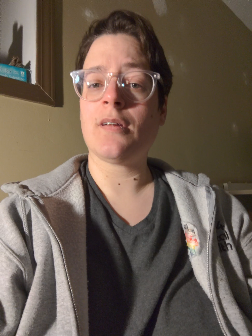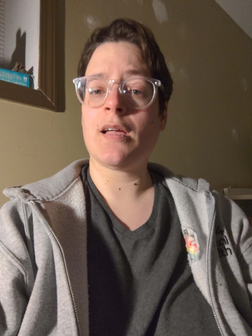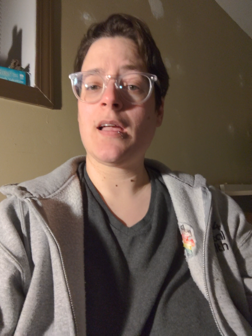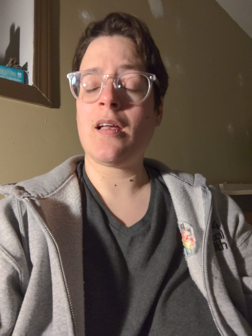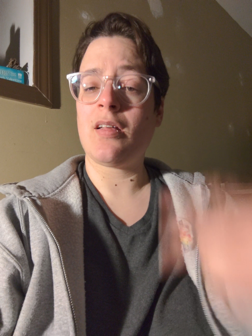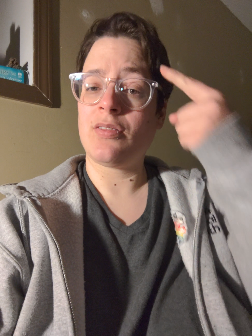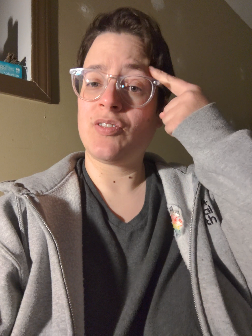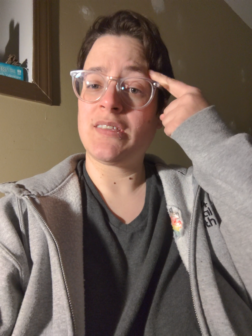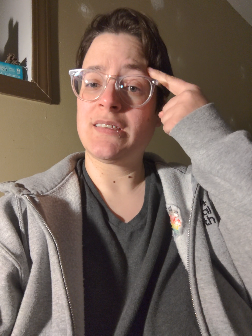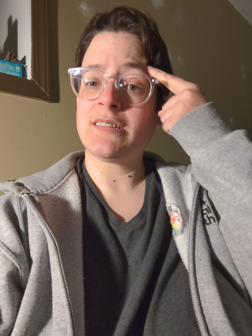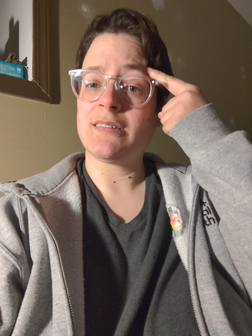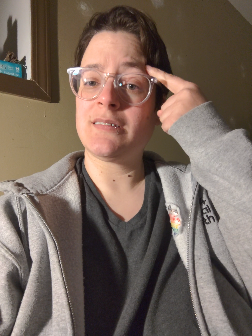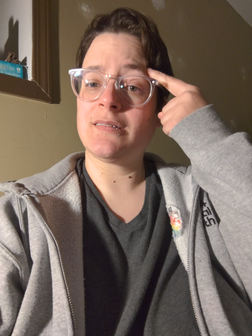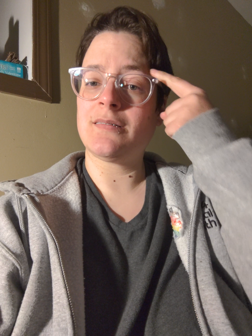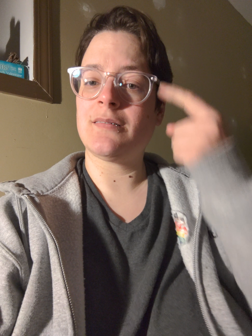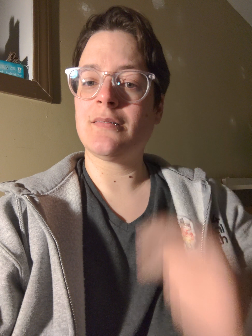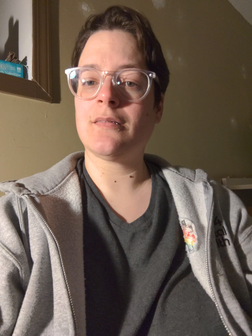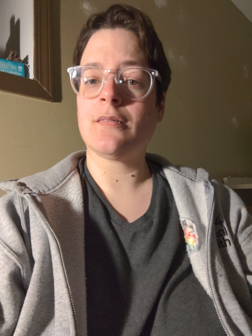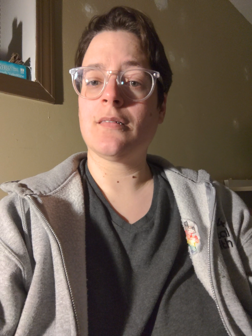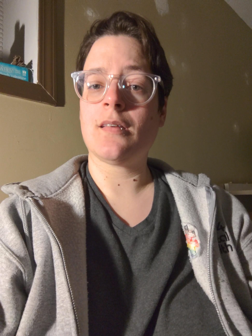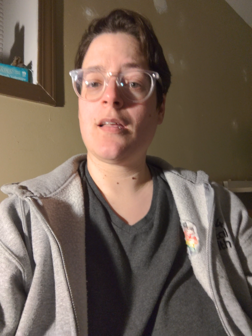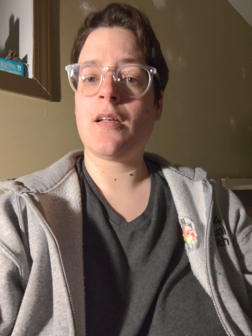think